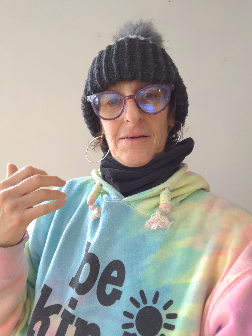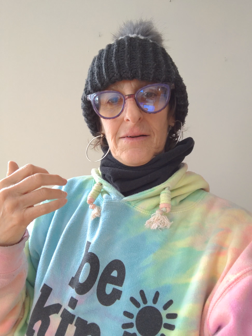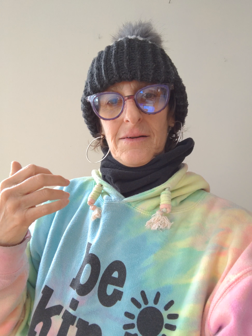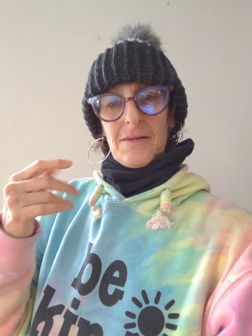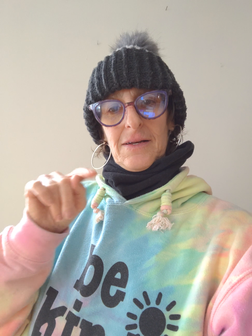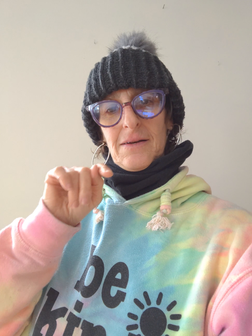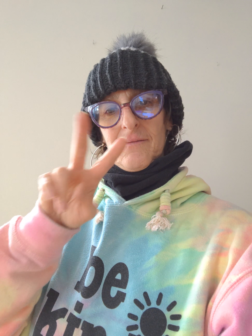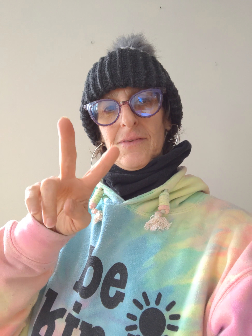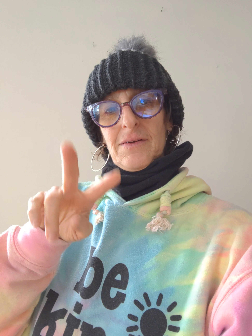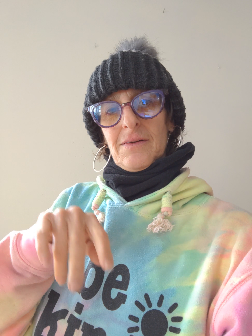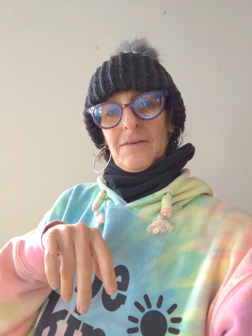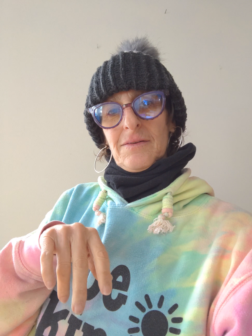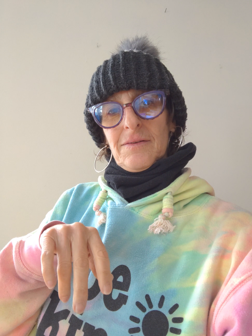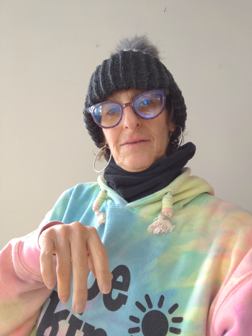TV